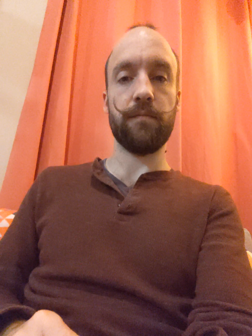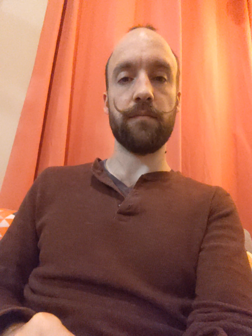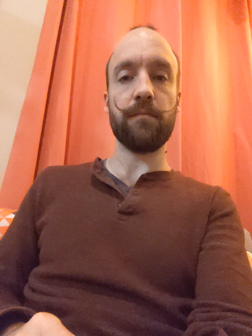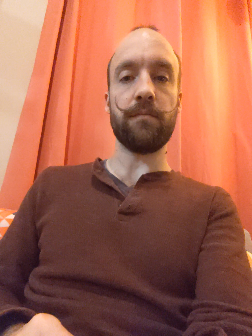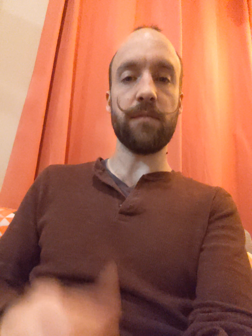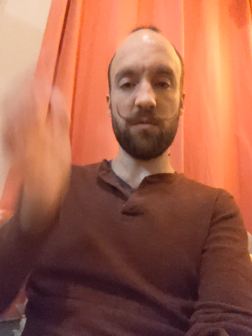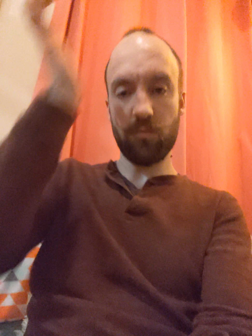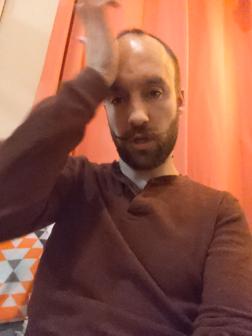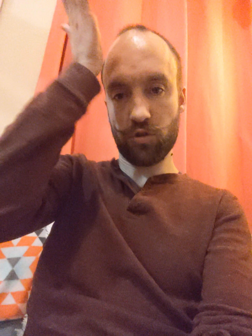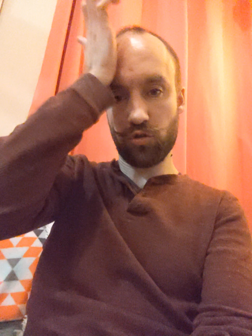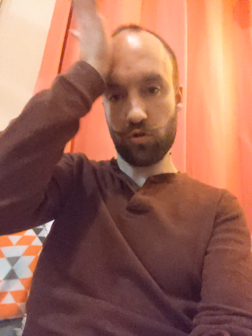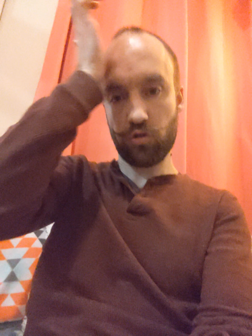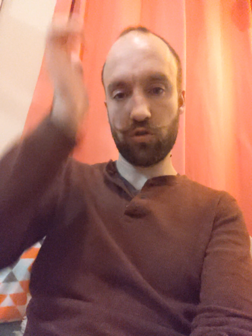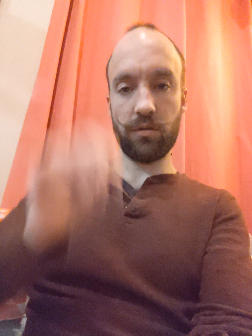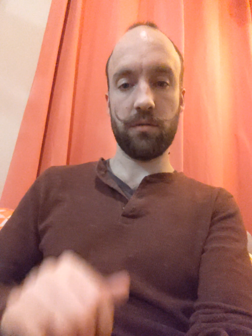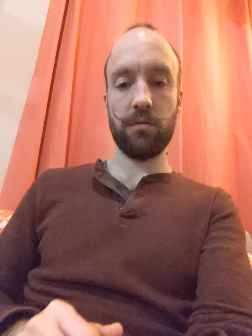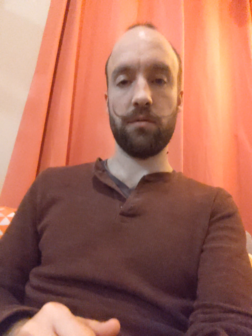garbage